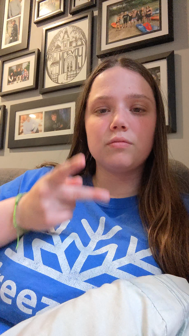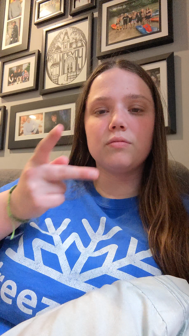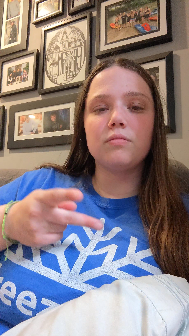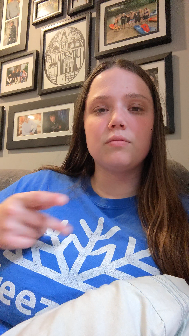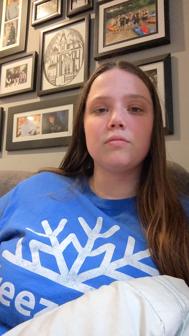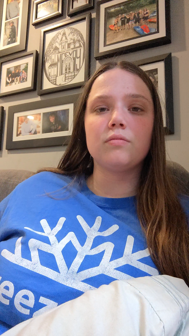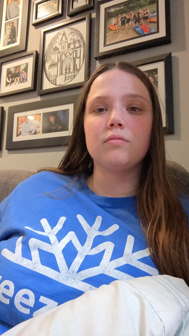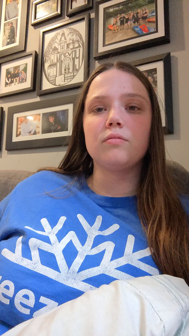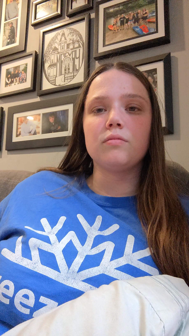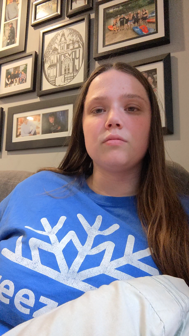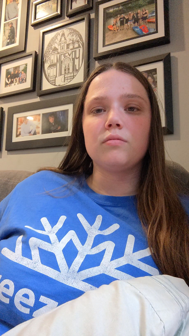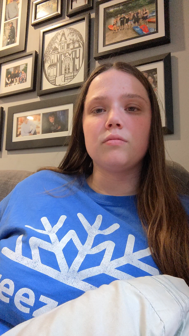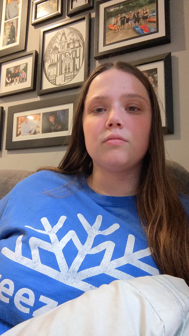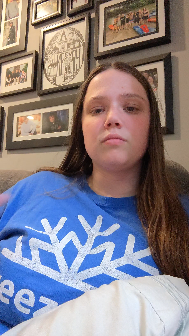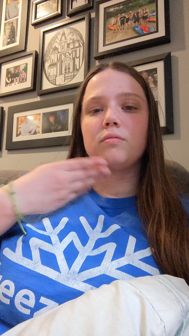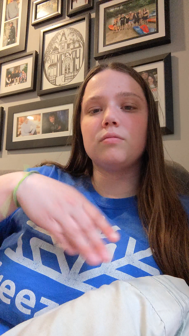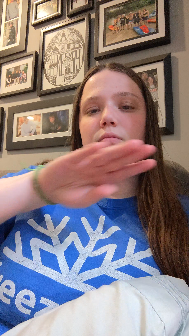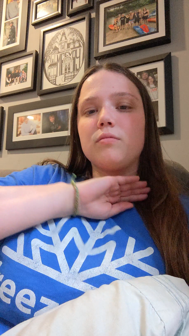scarf